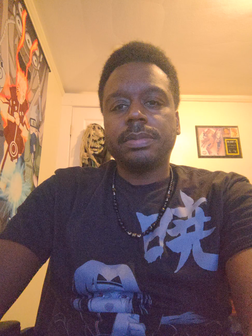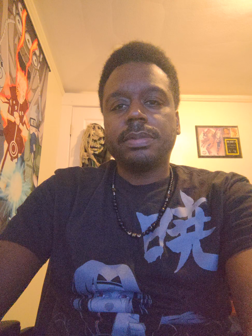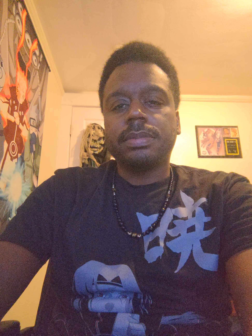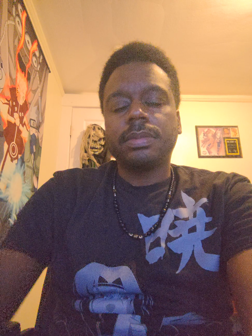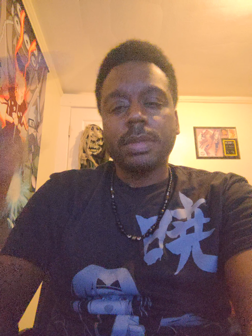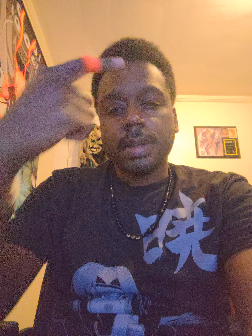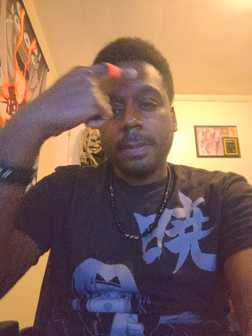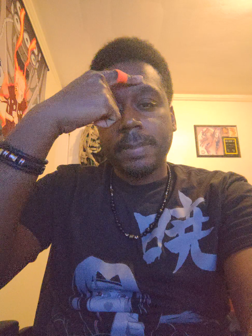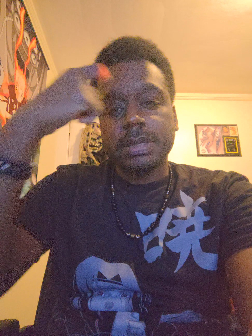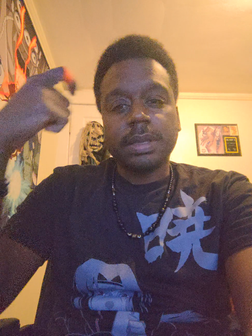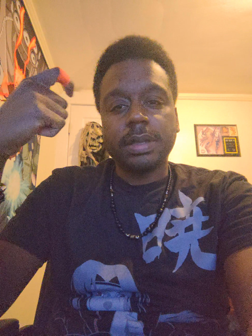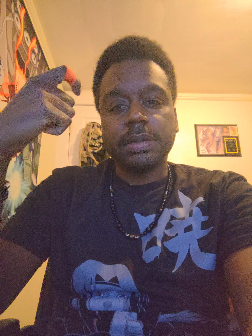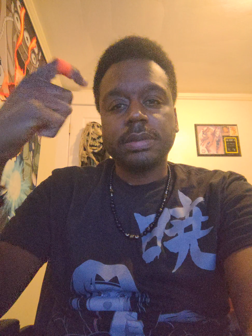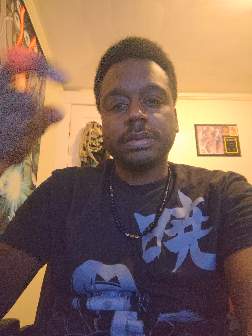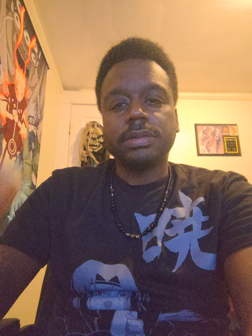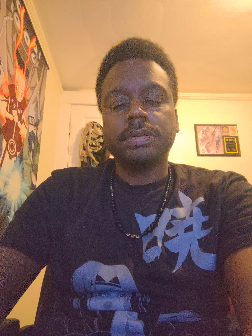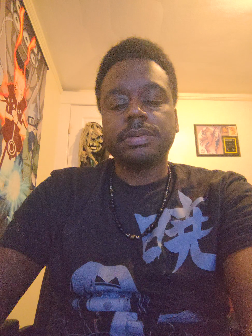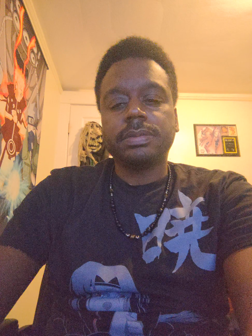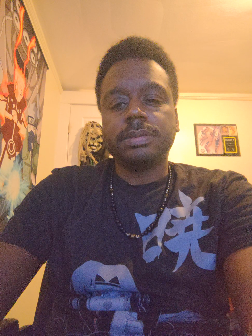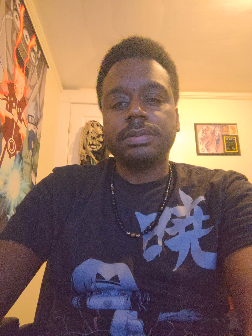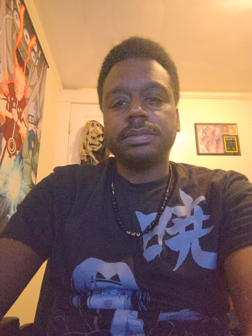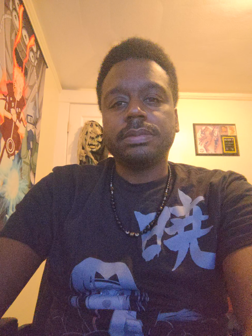because